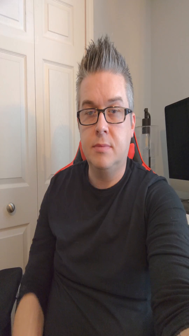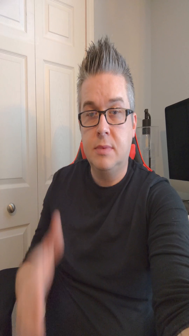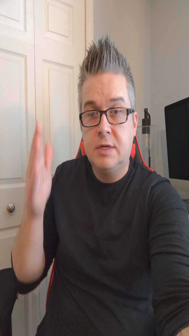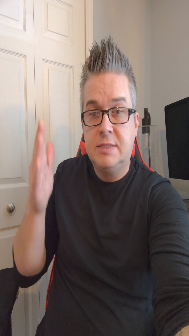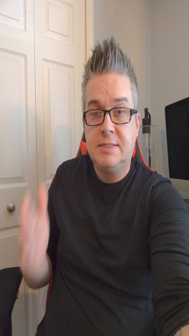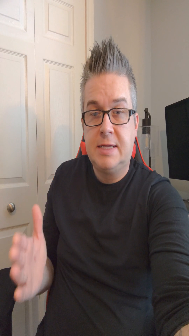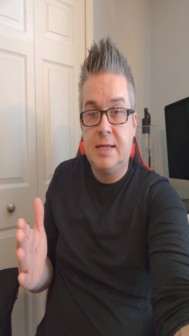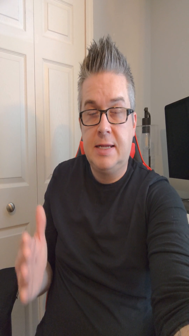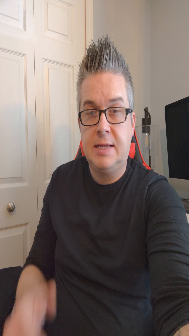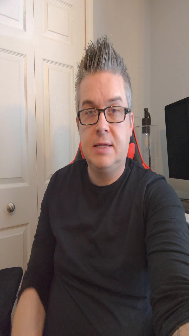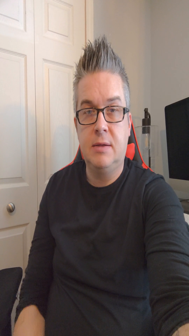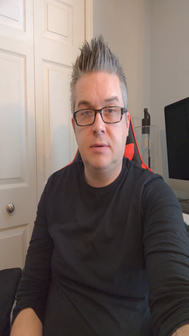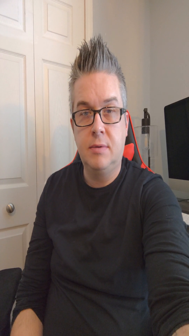beside